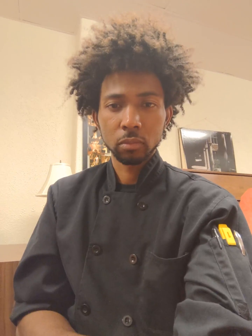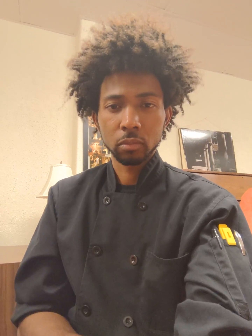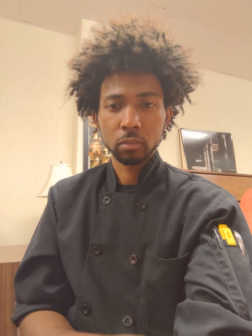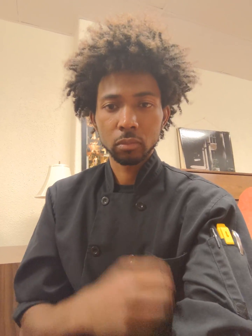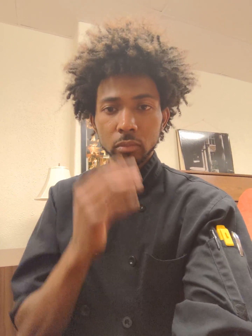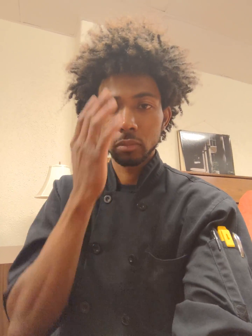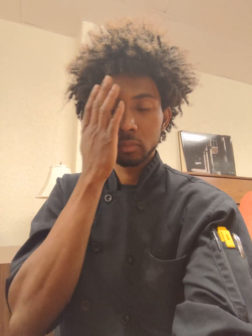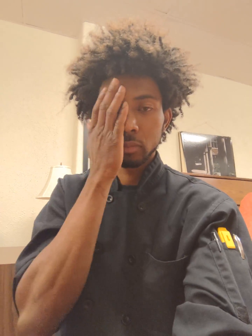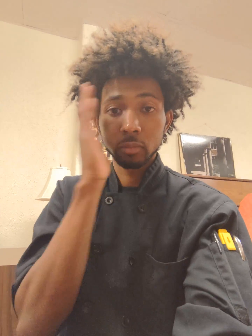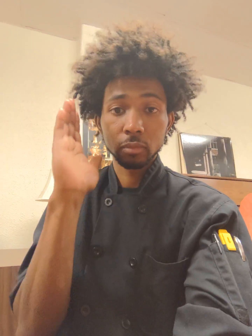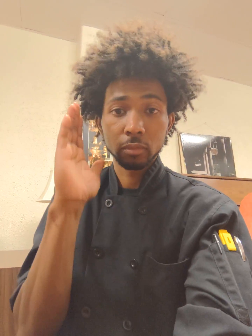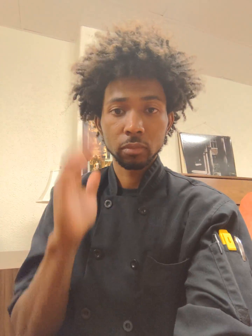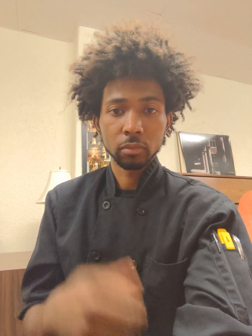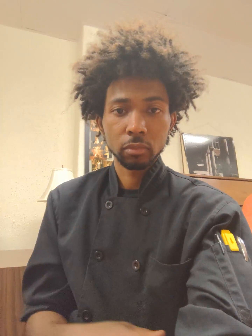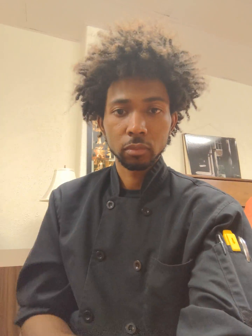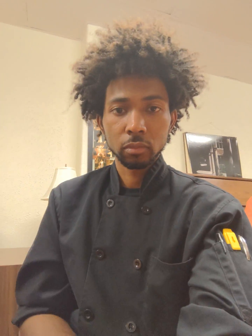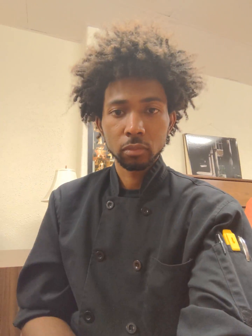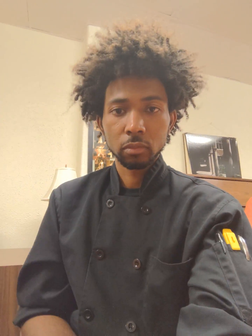peekaboo